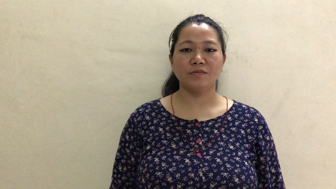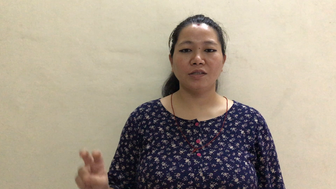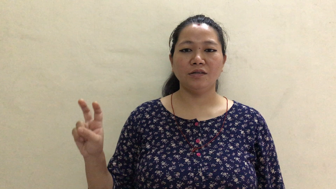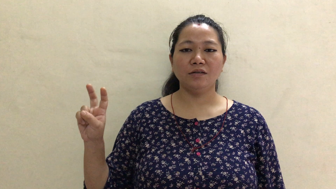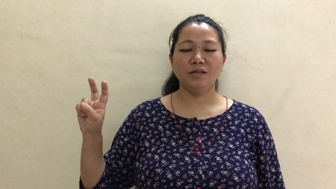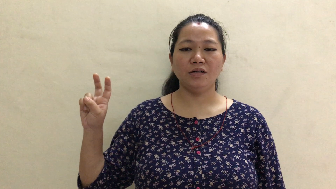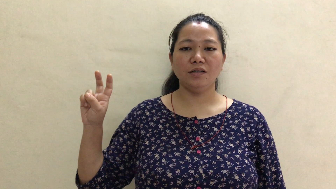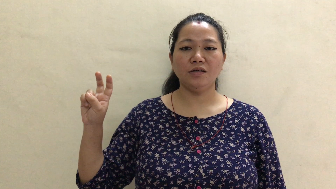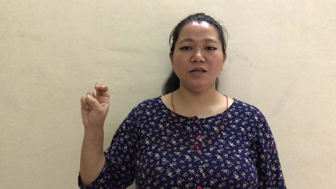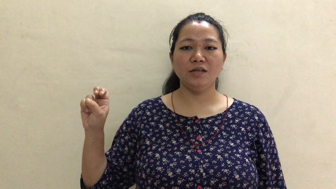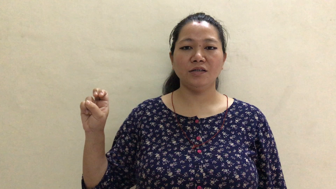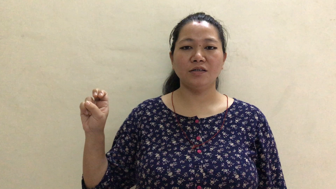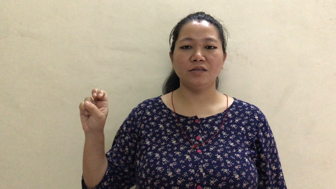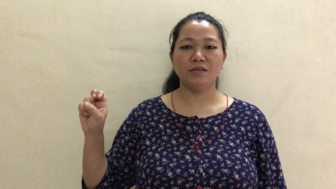अः